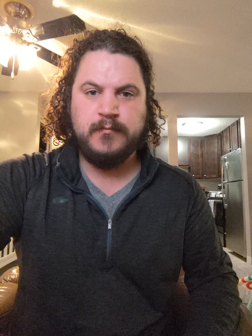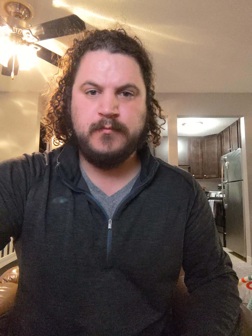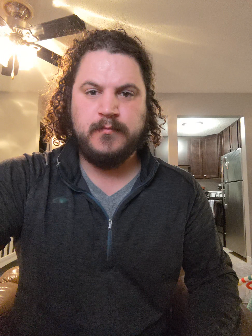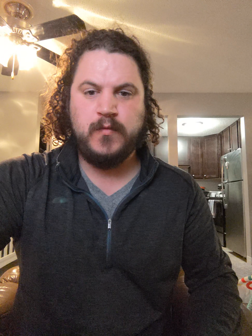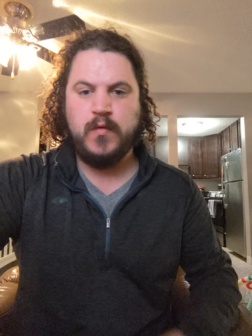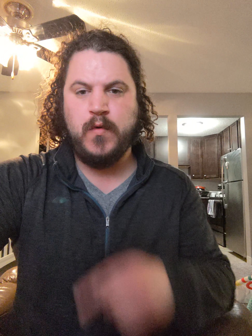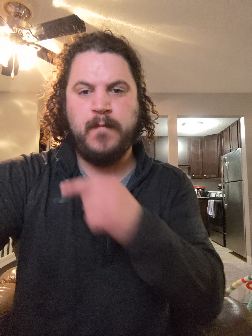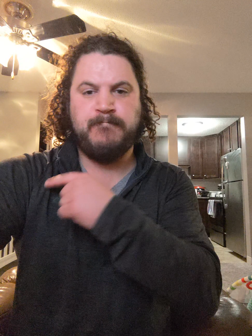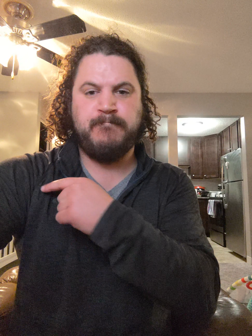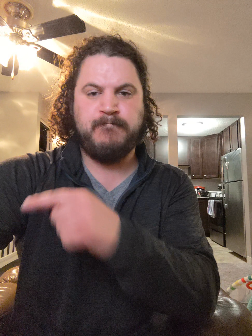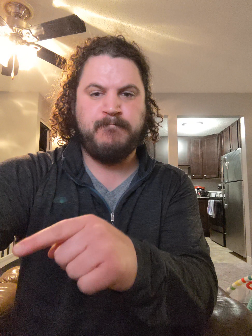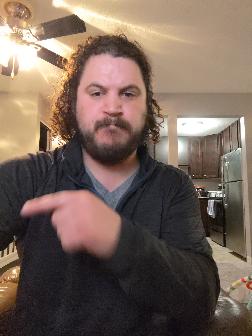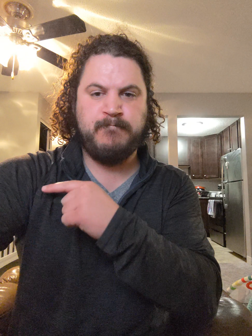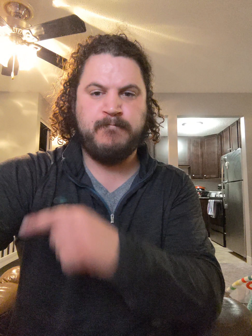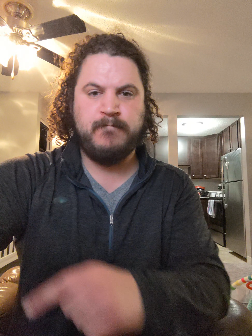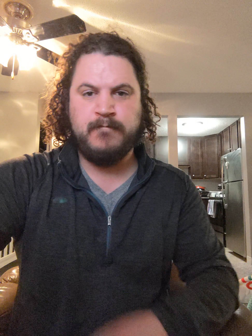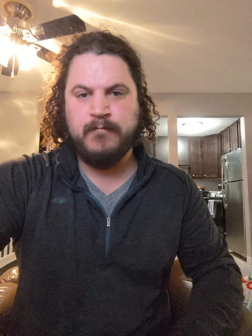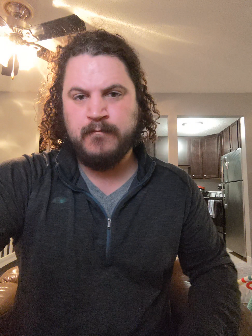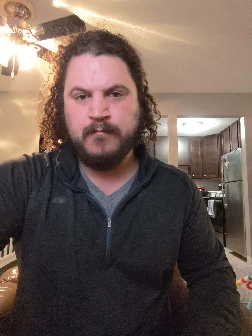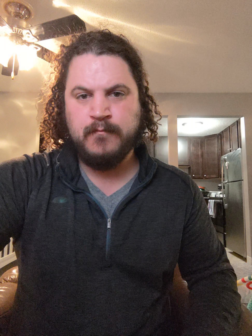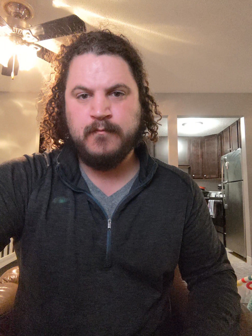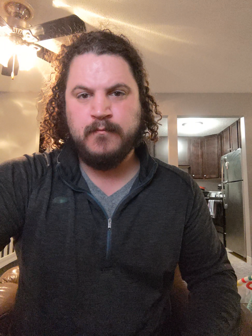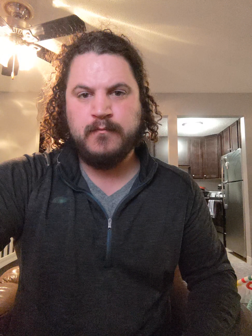arm